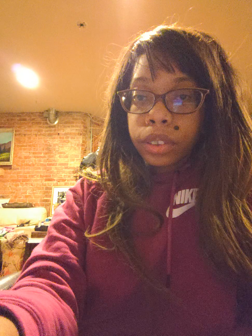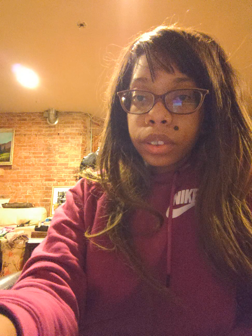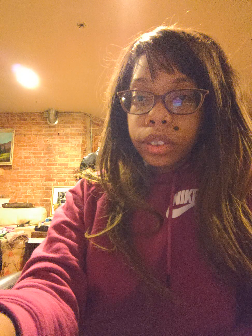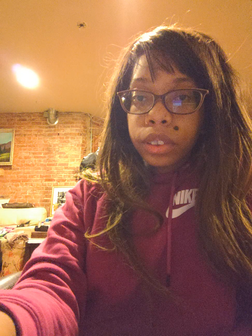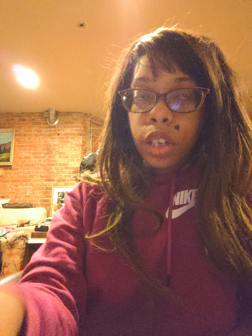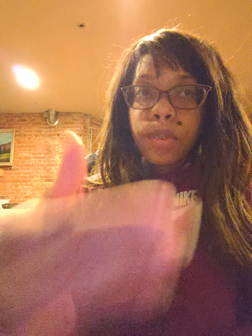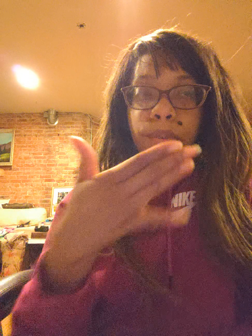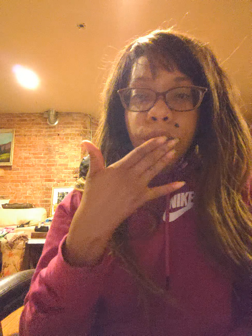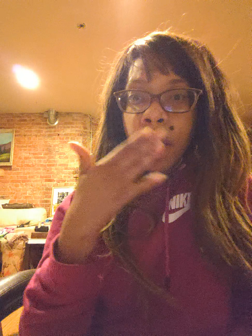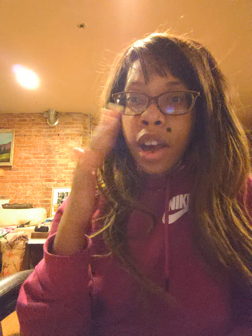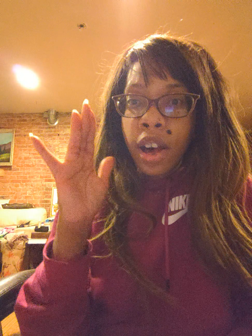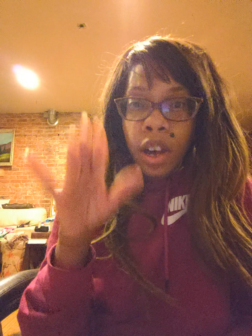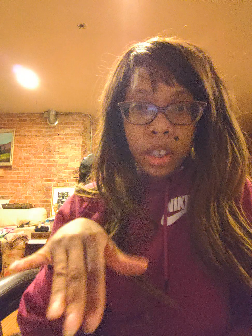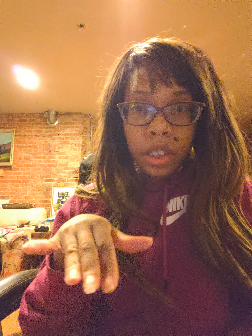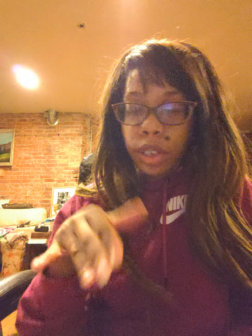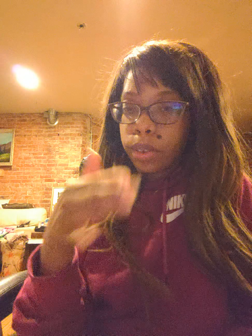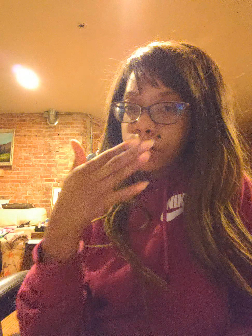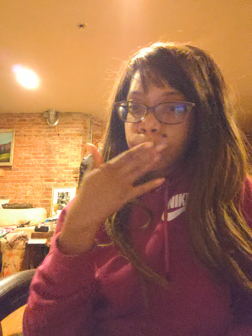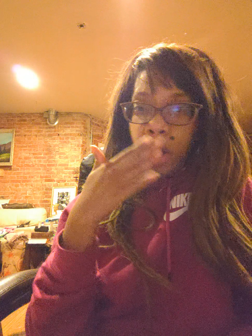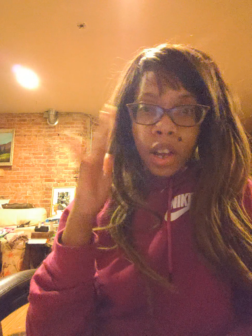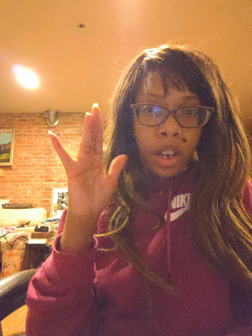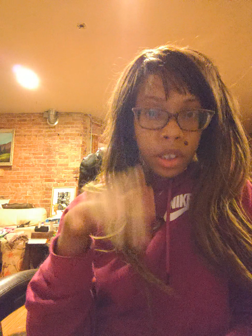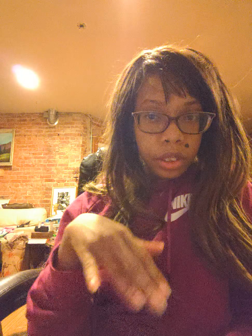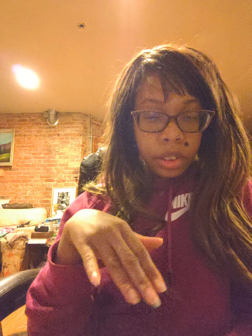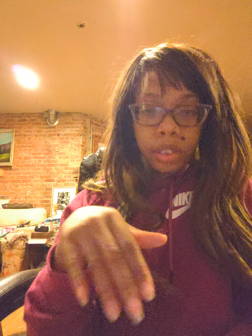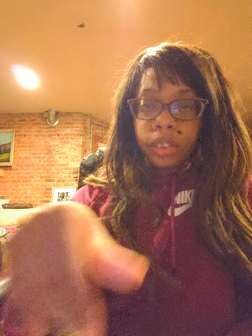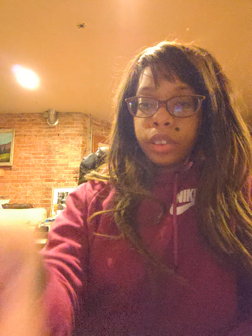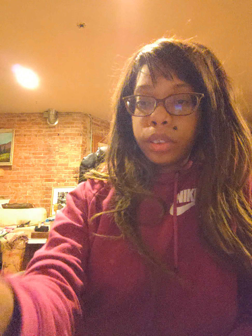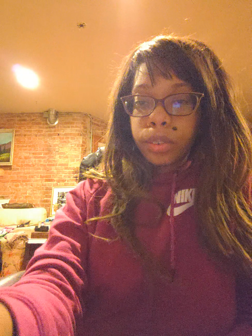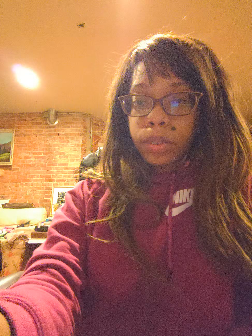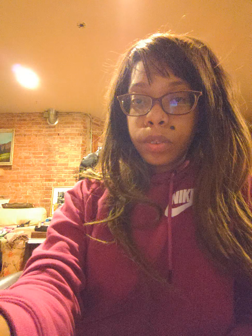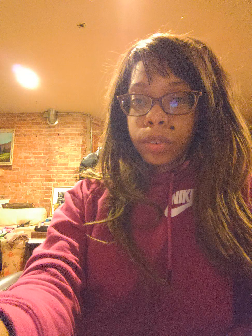bad